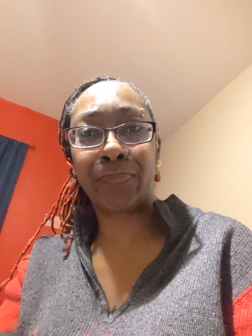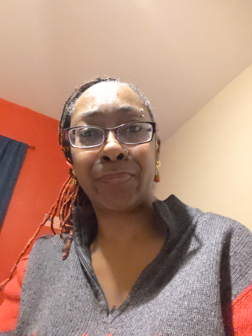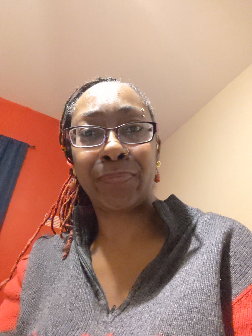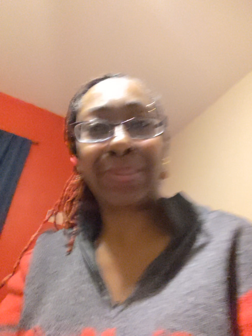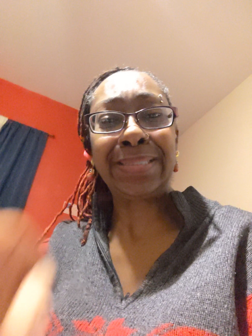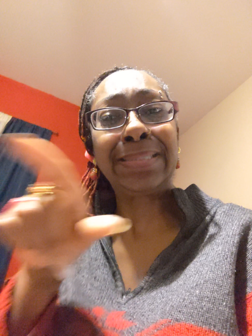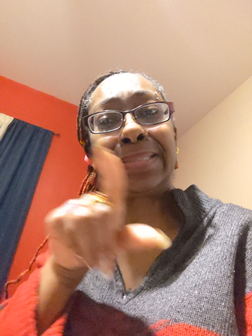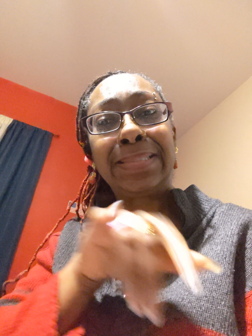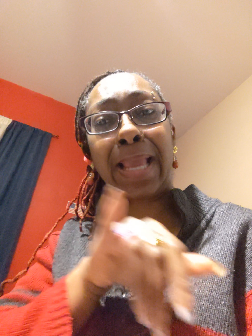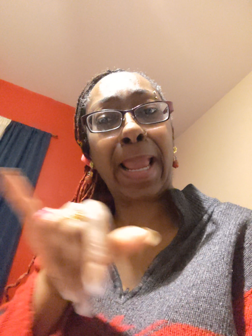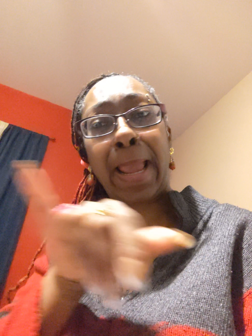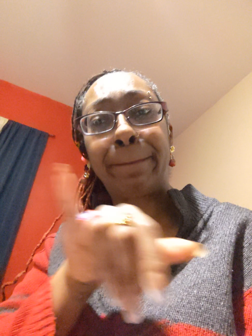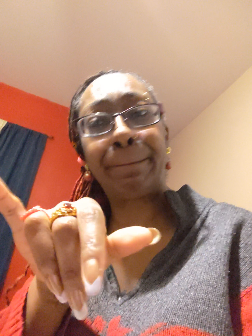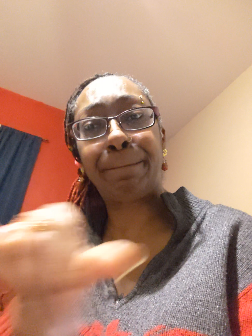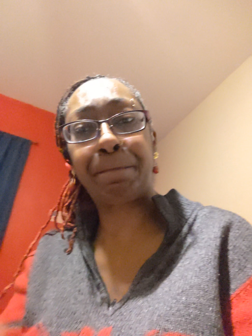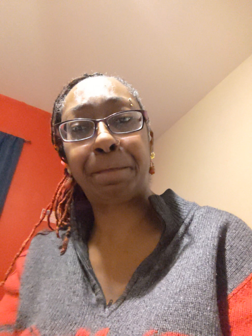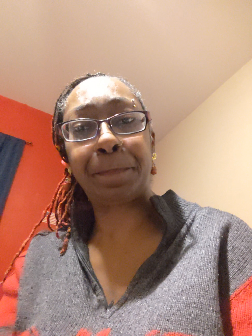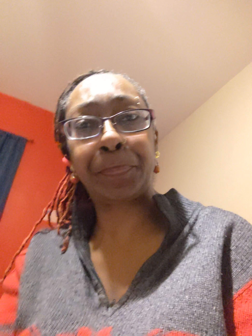same